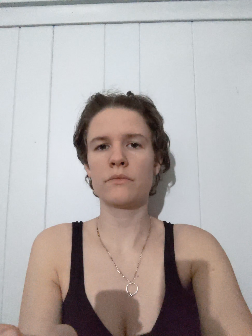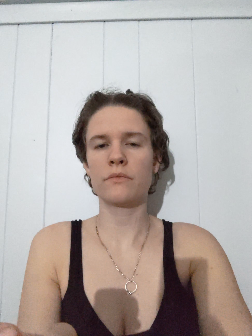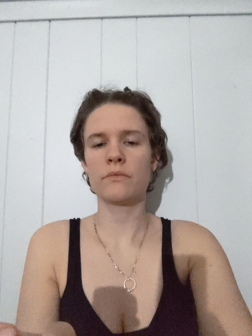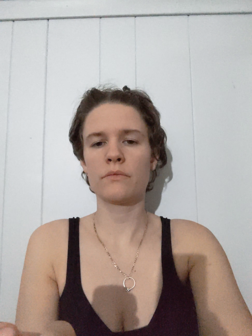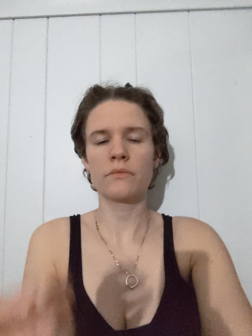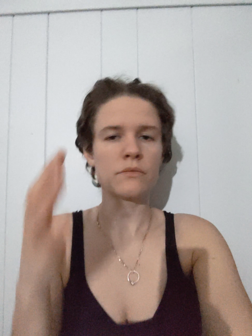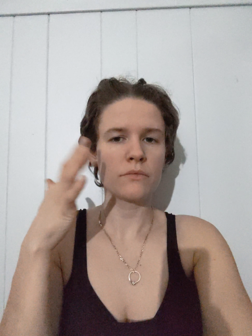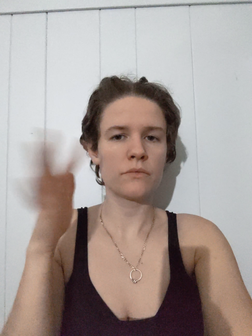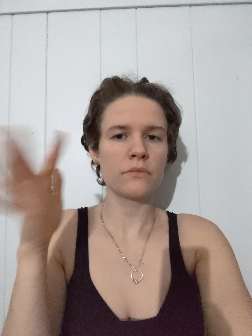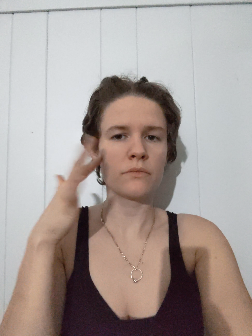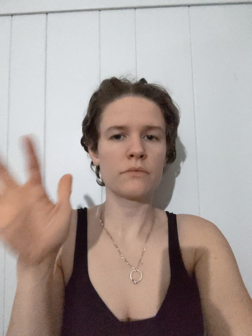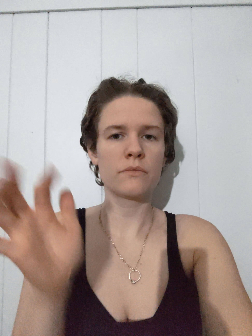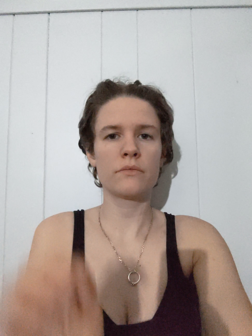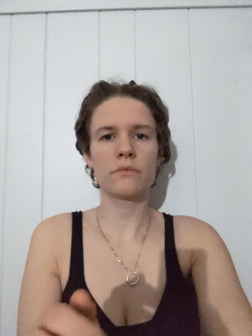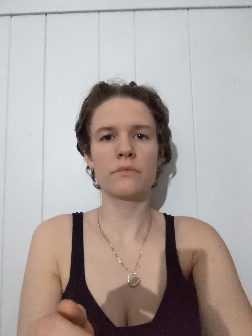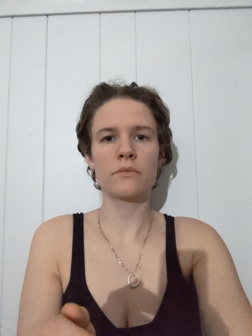noisy